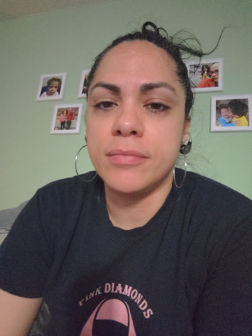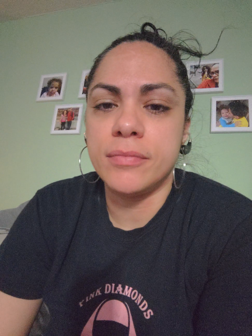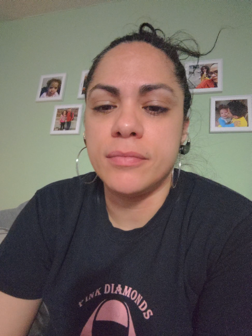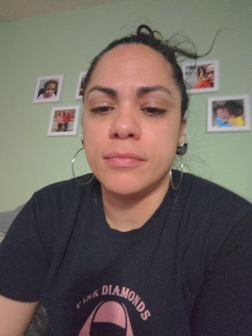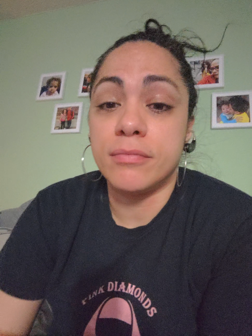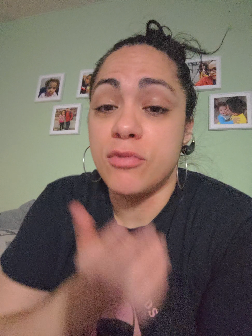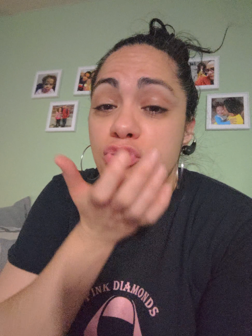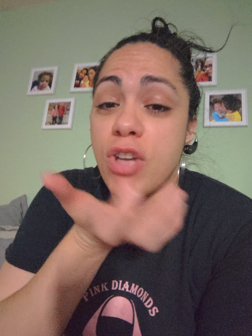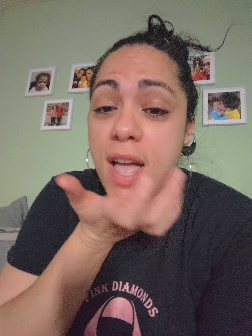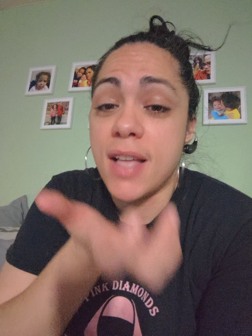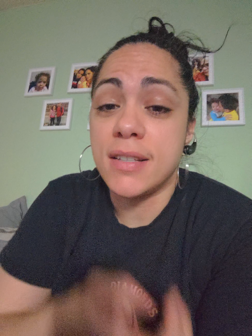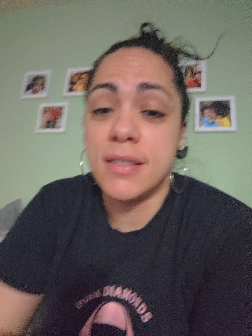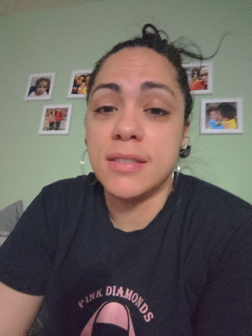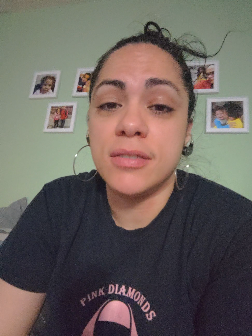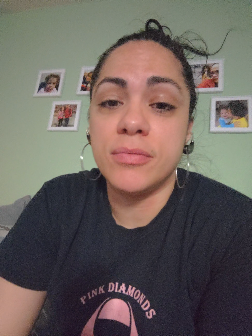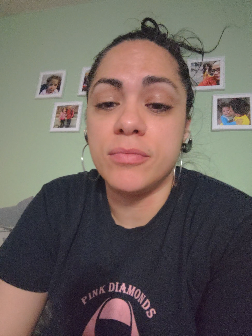grass